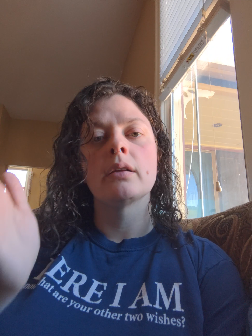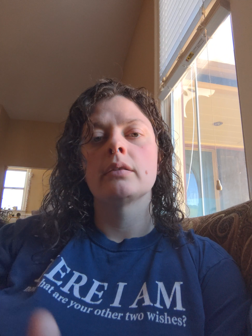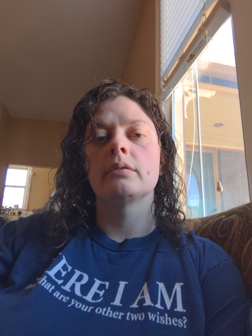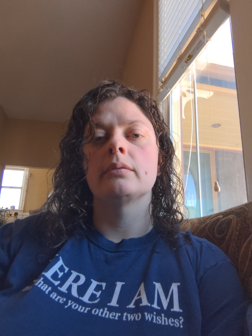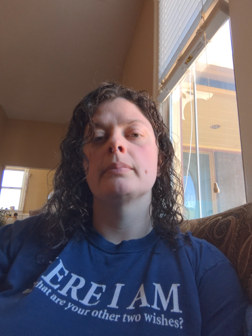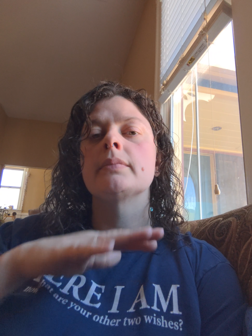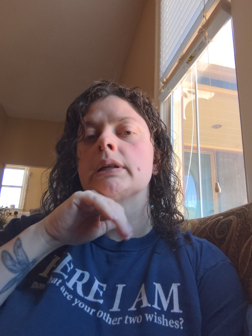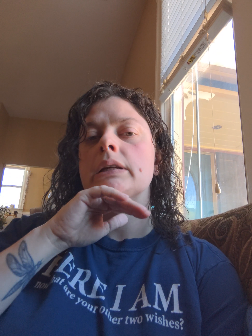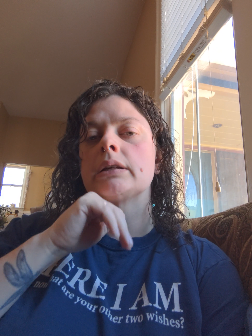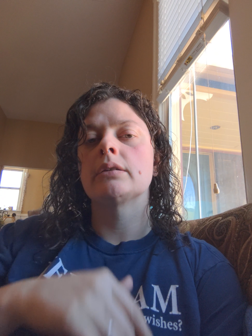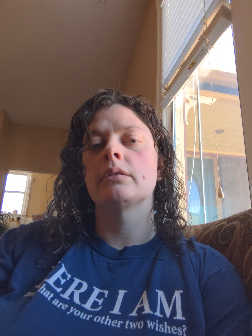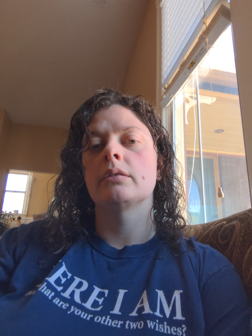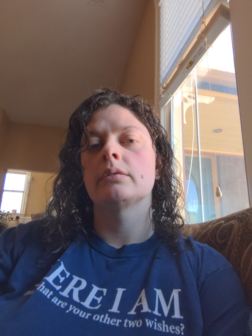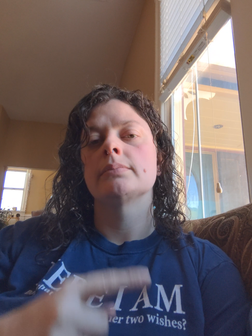pig